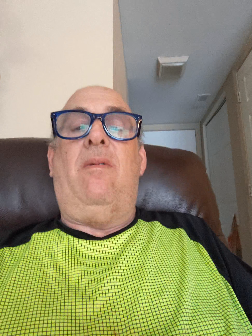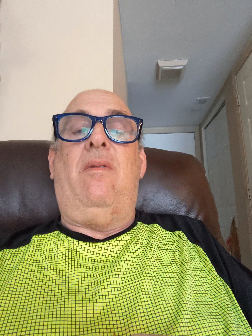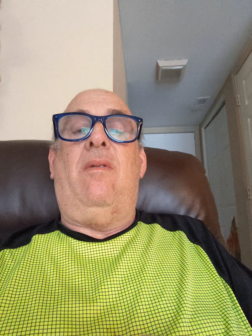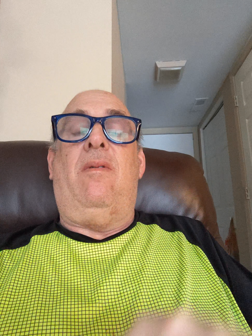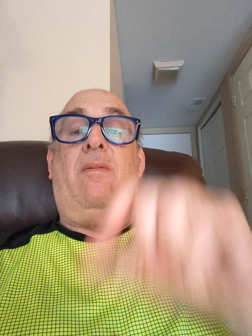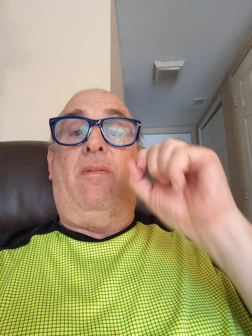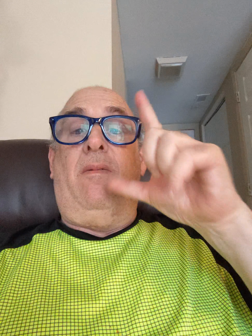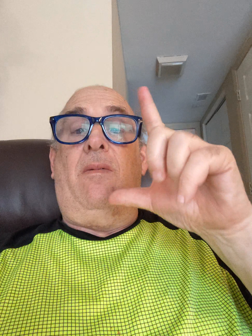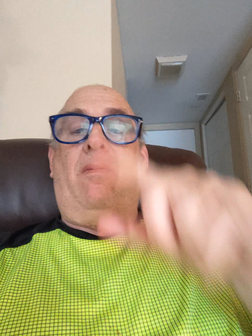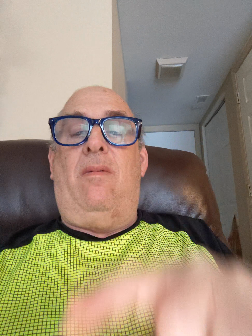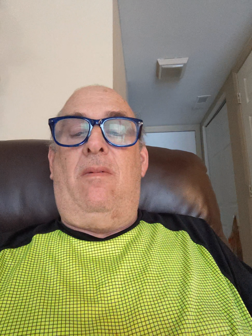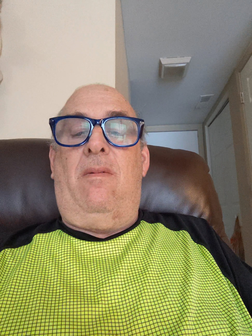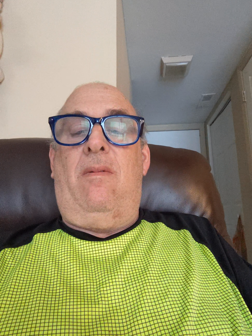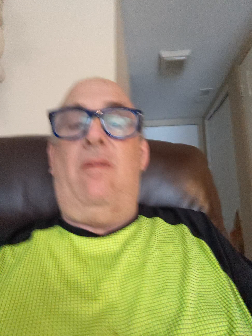wake